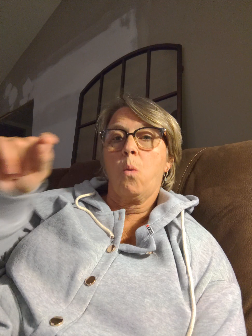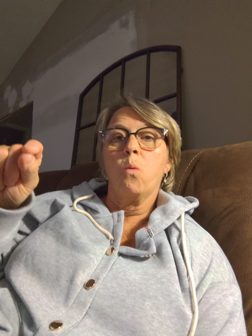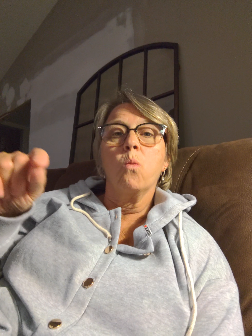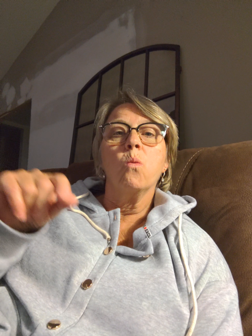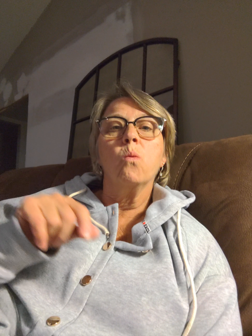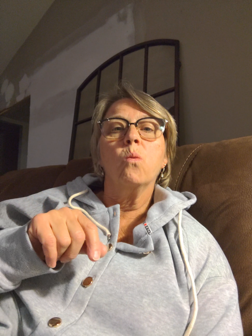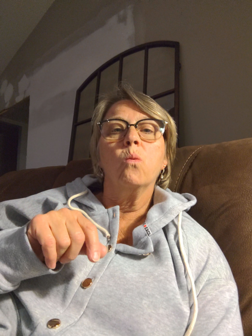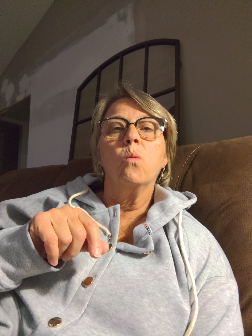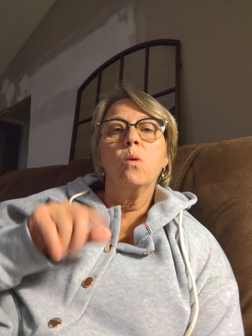go